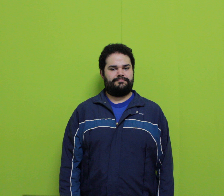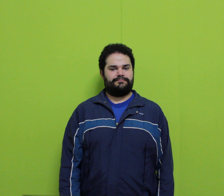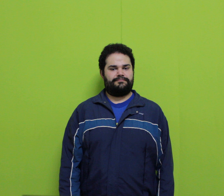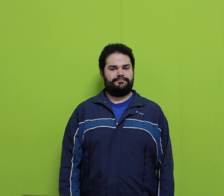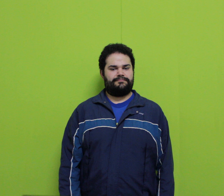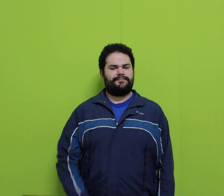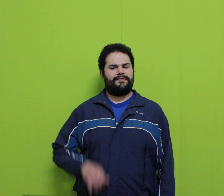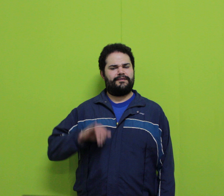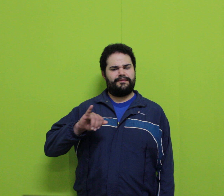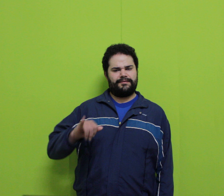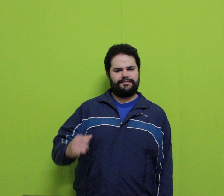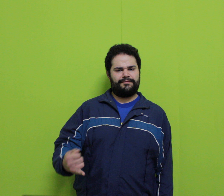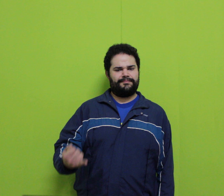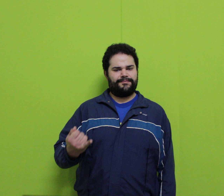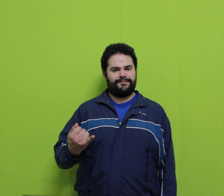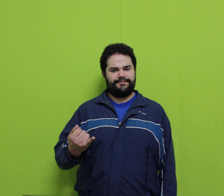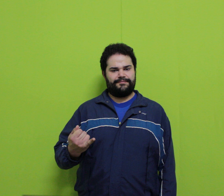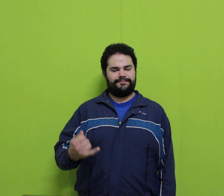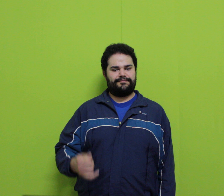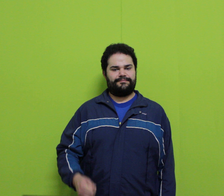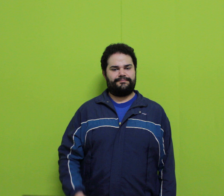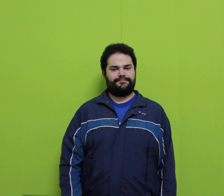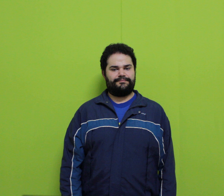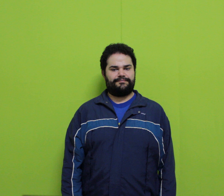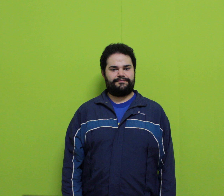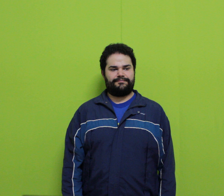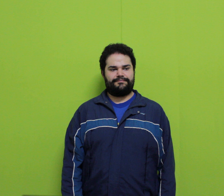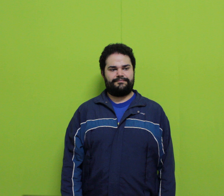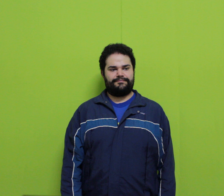aproveitar